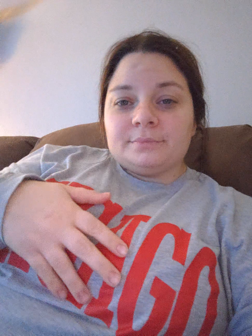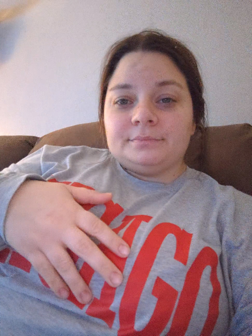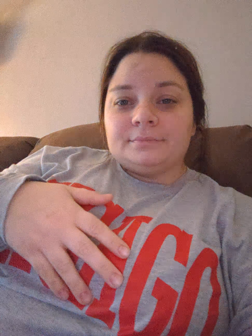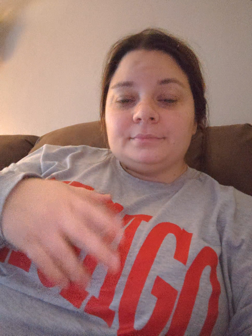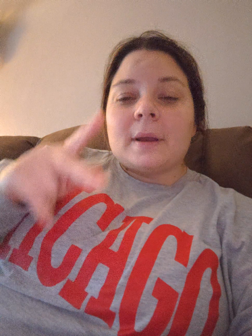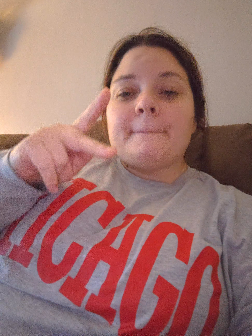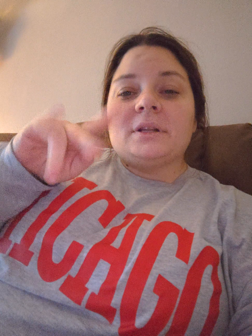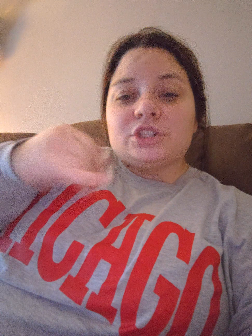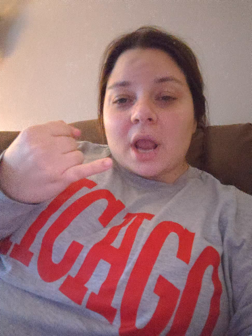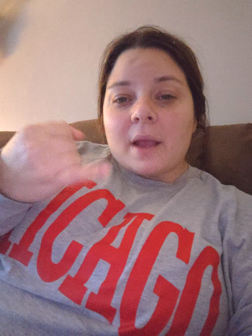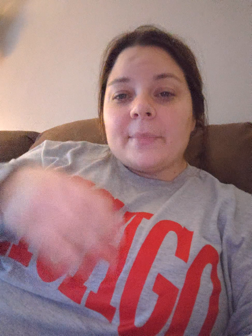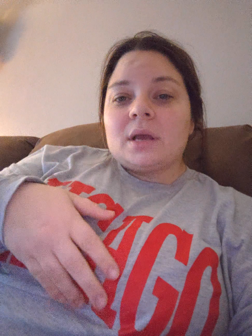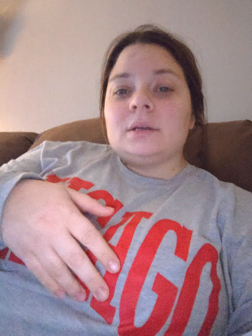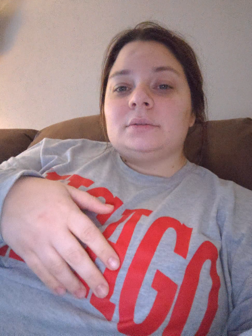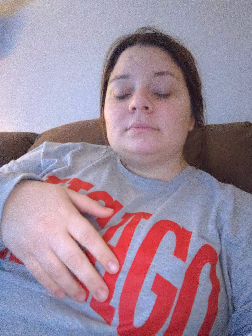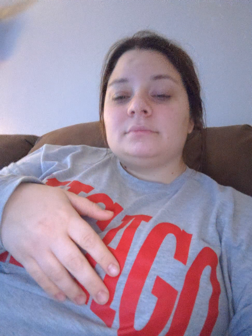pajamas